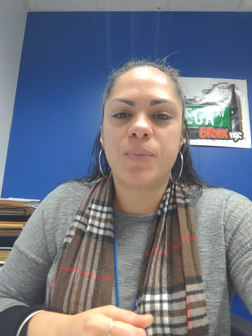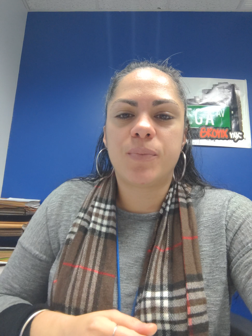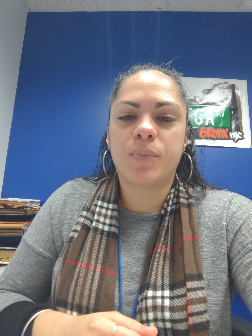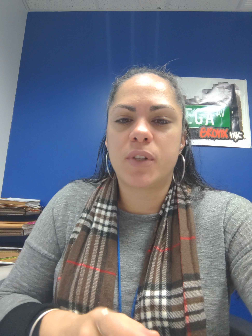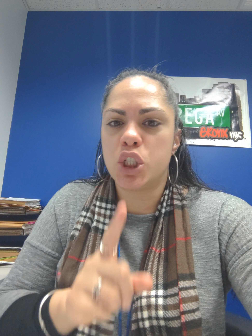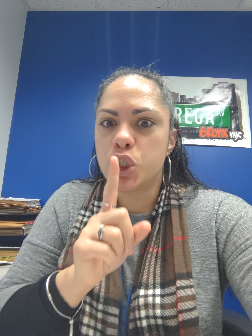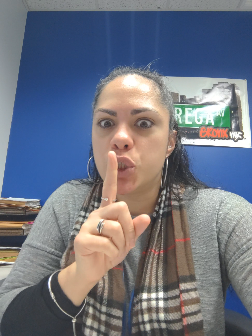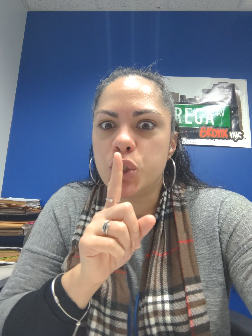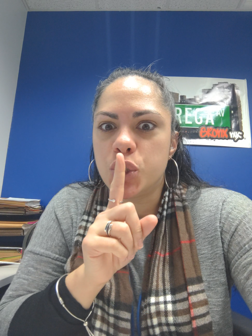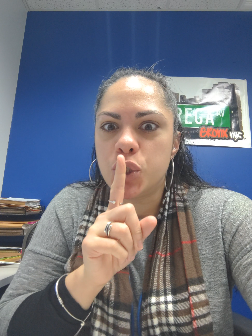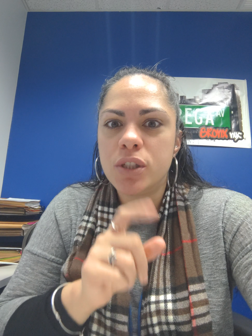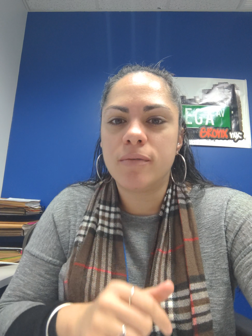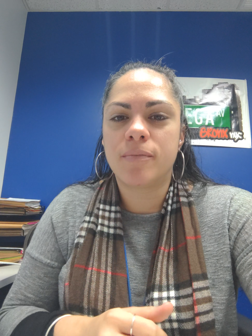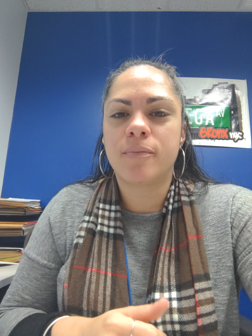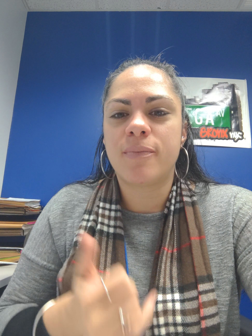shhh